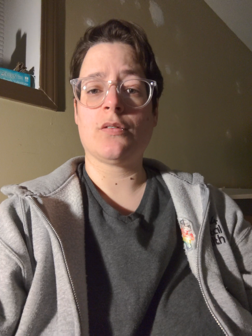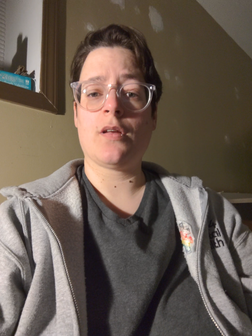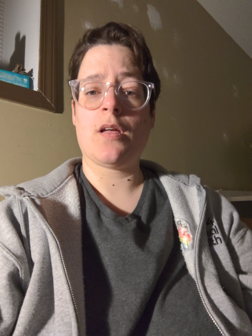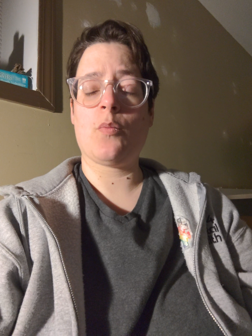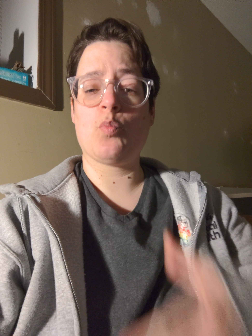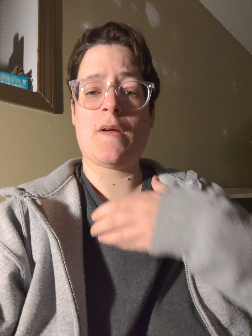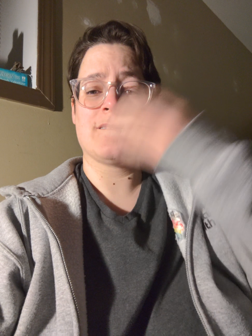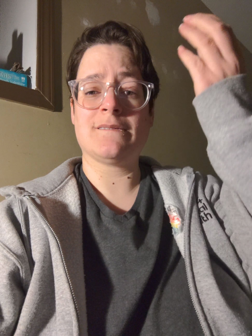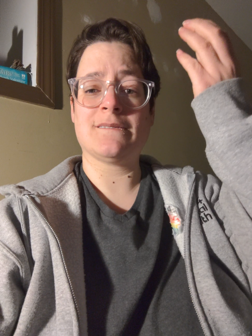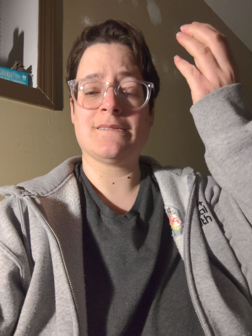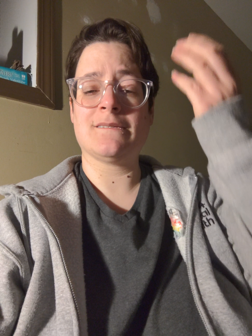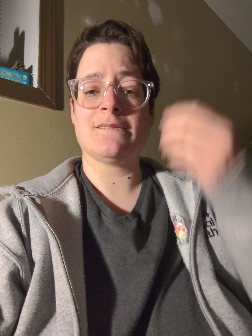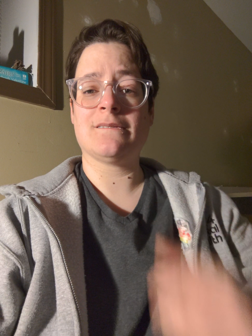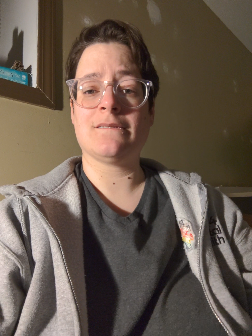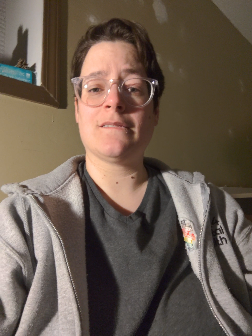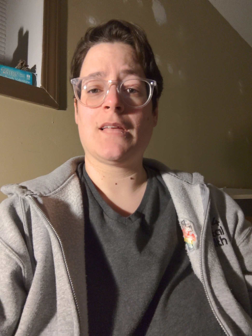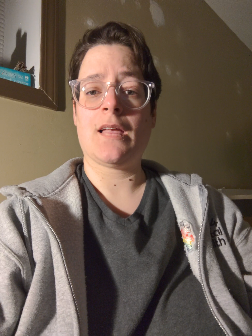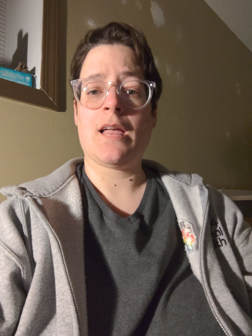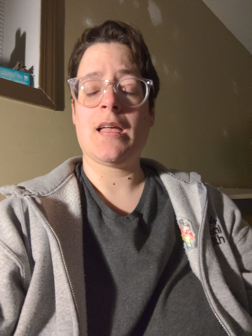giraffe